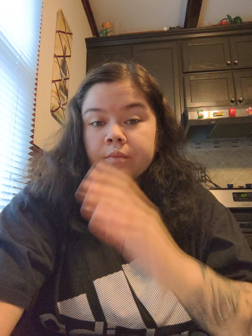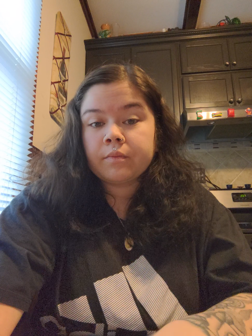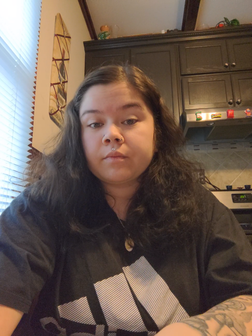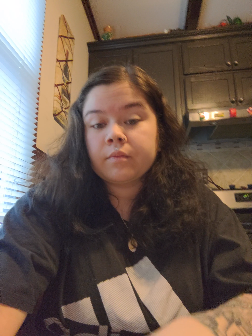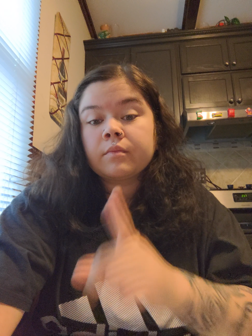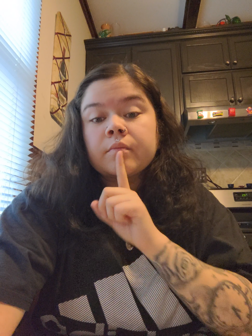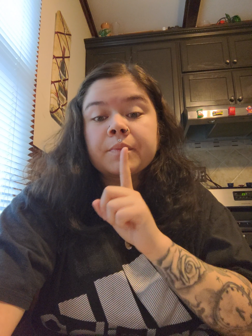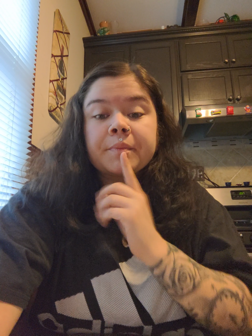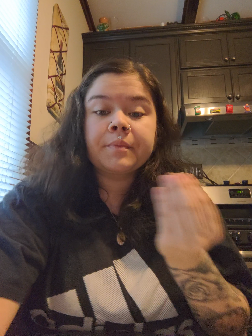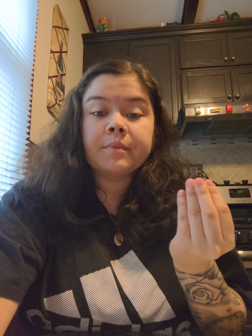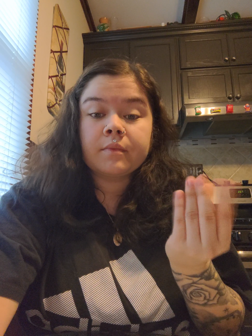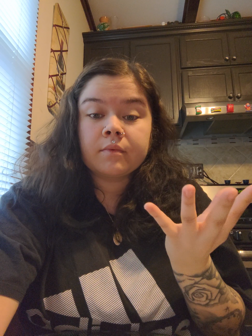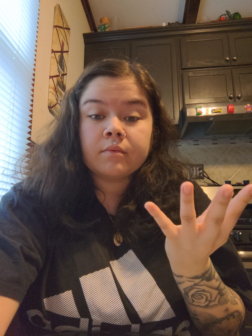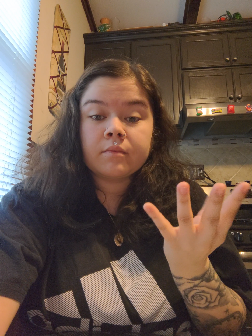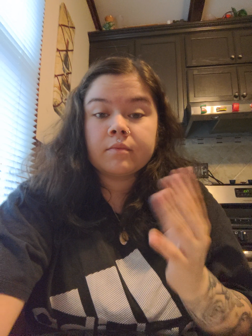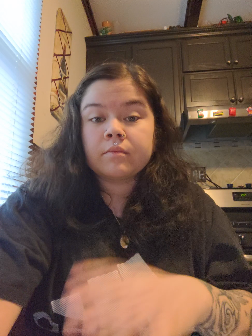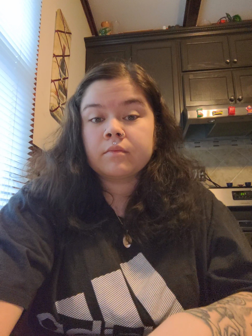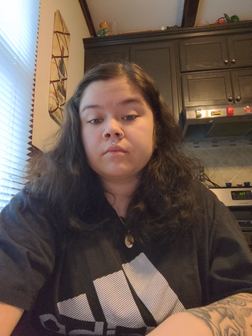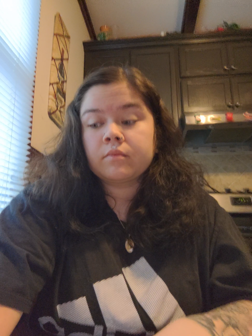lamp